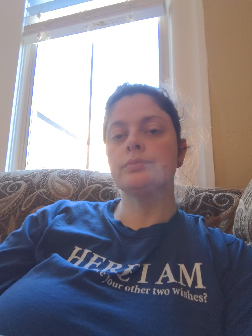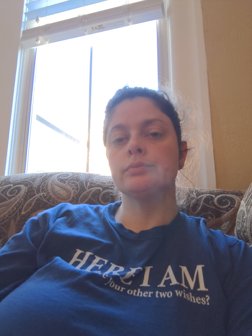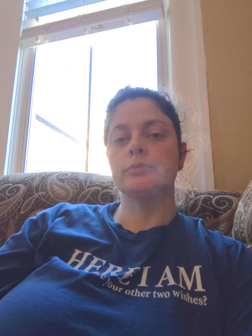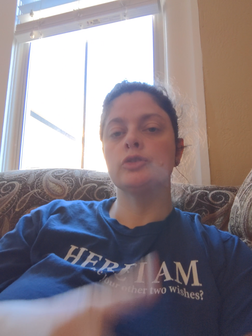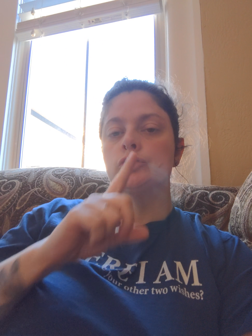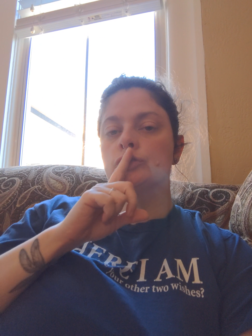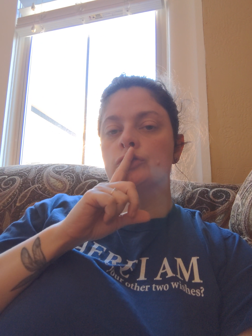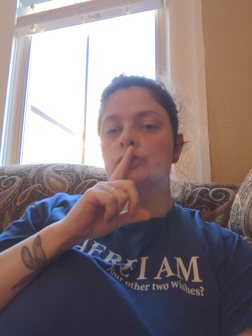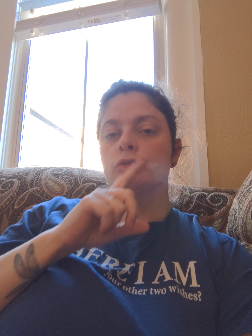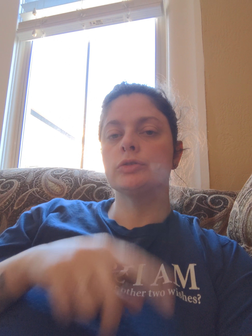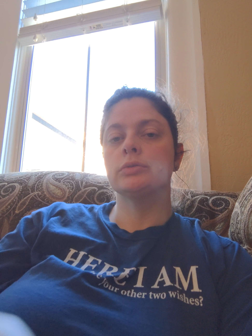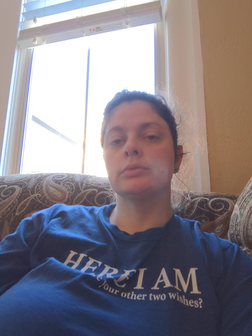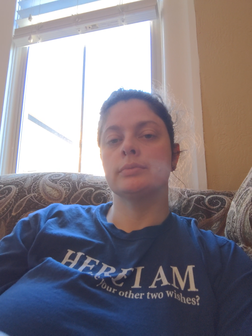shhh